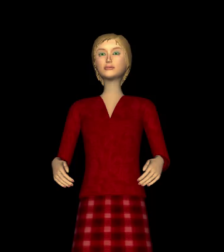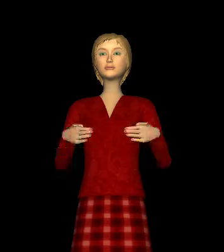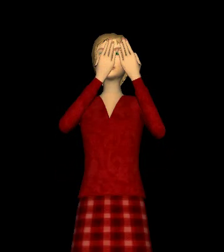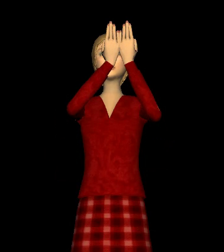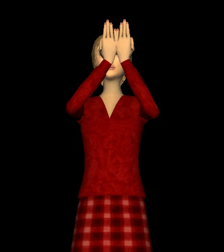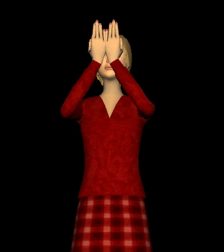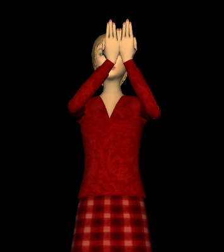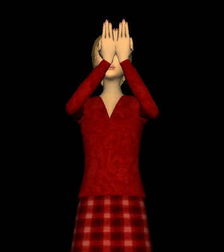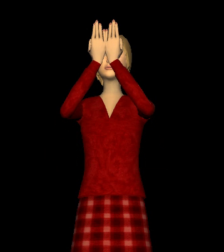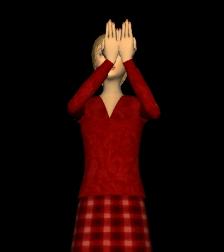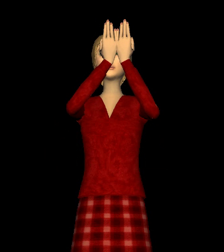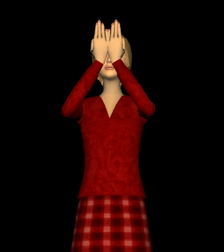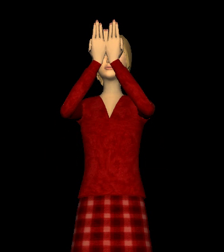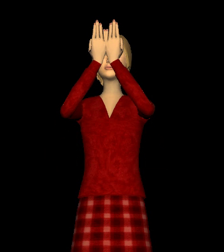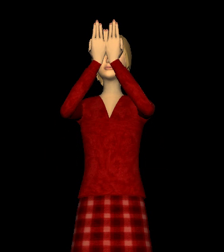يدرس